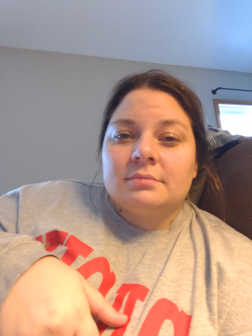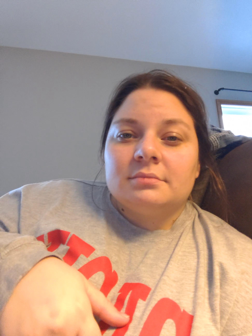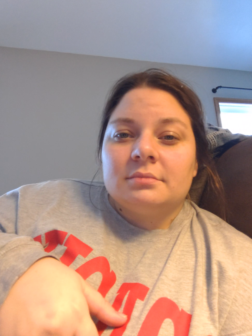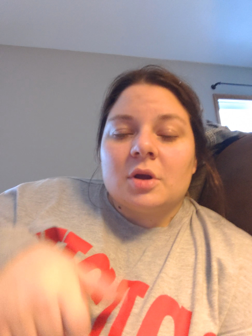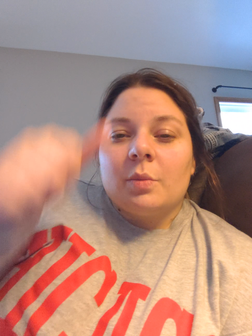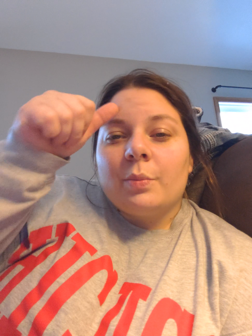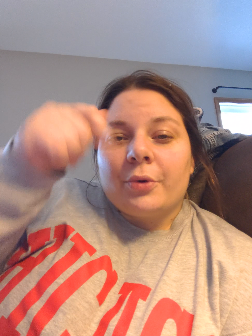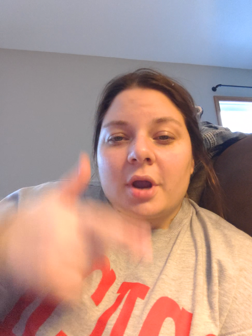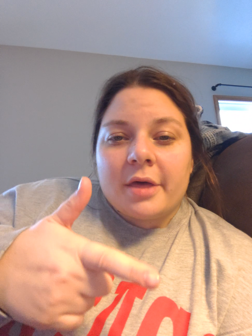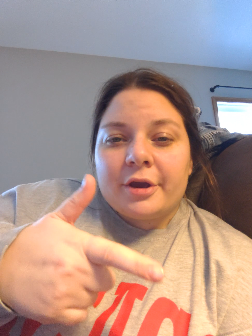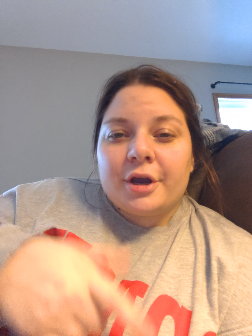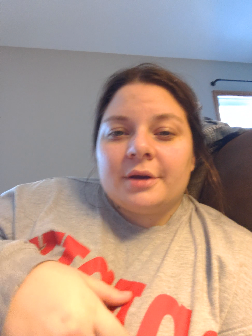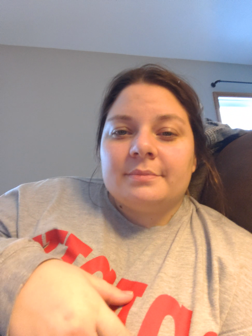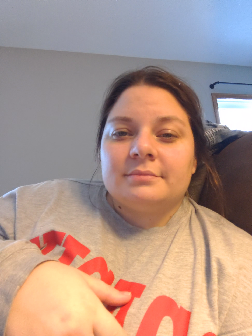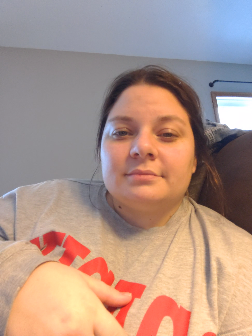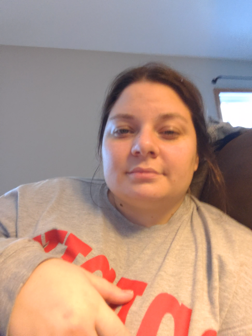brother